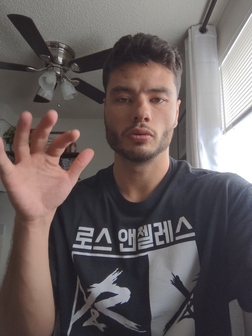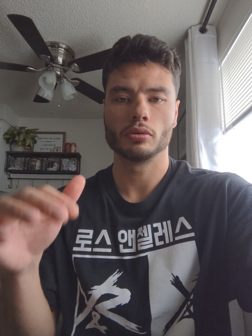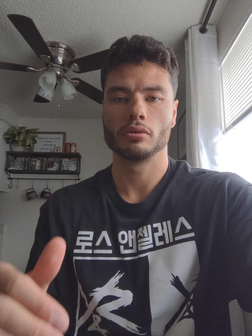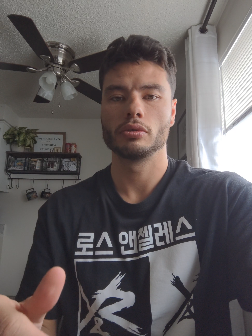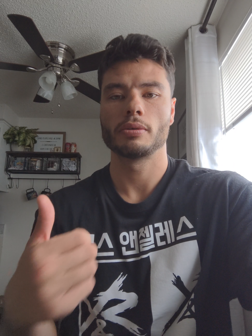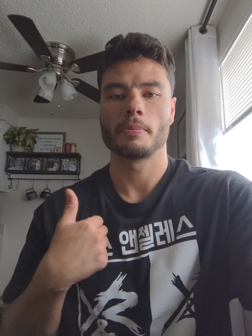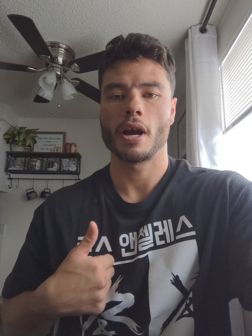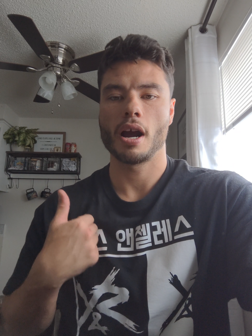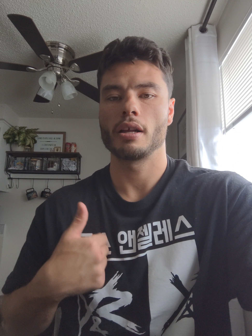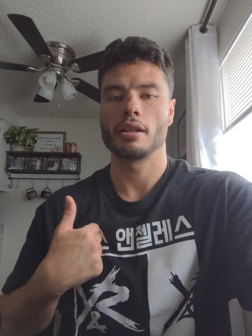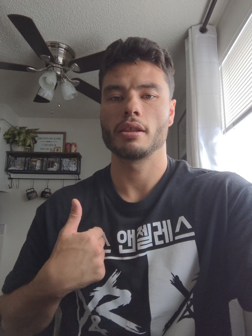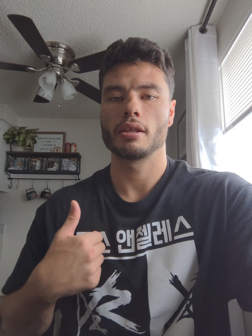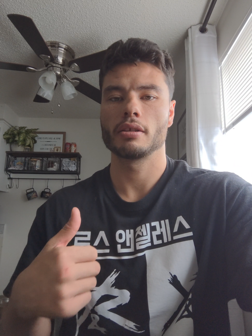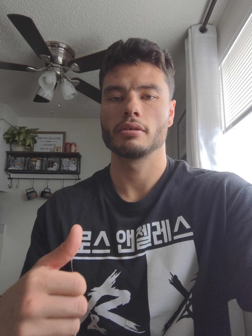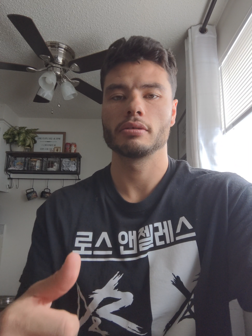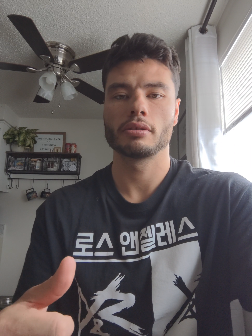bath